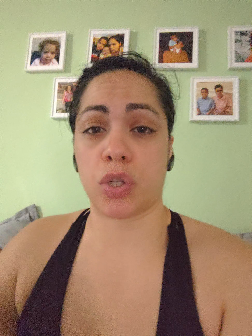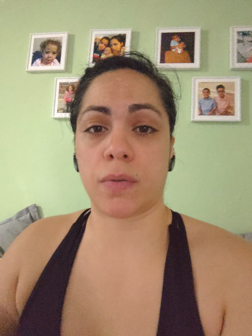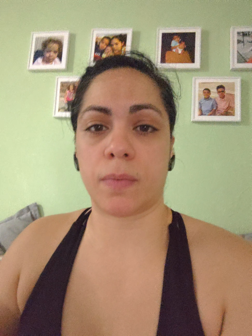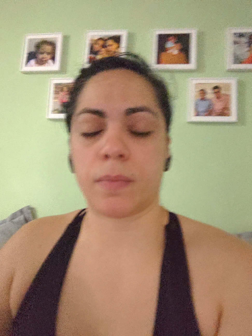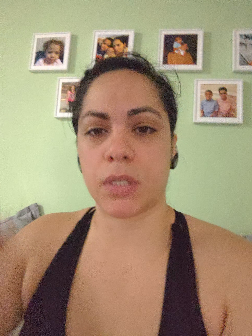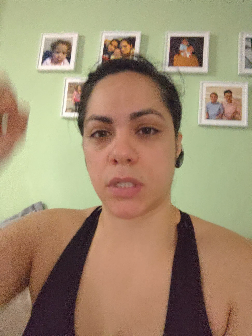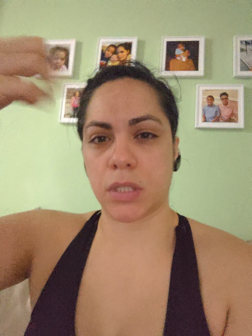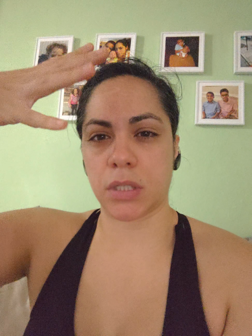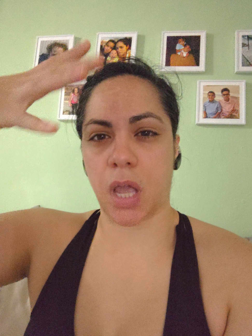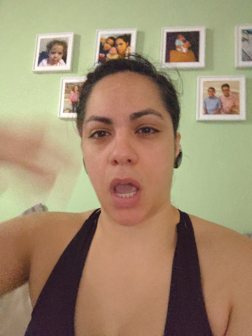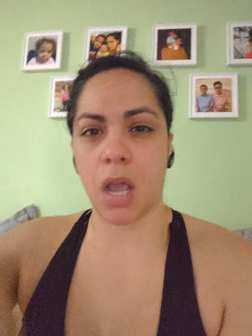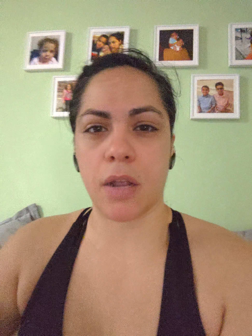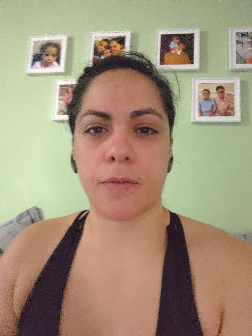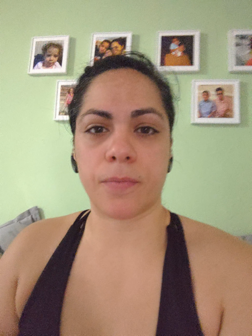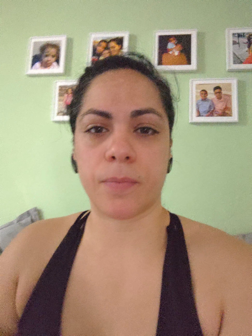sun